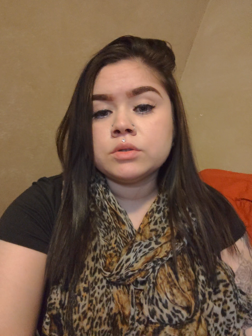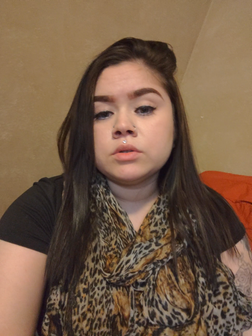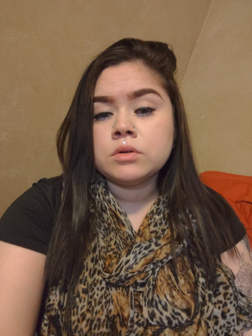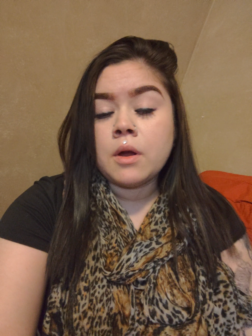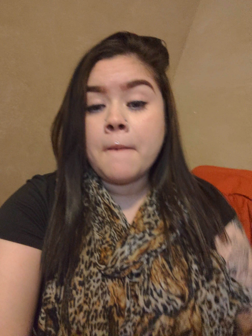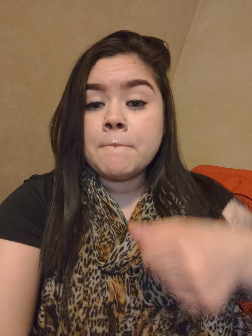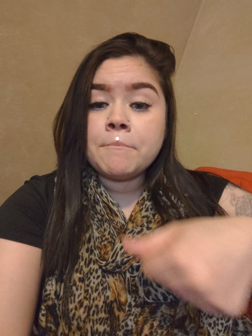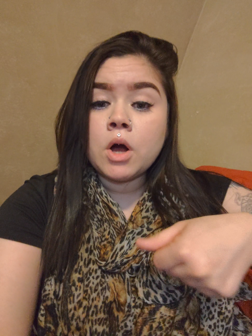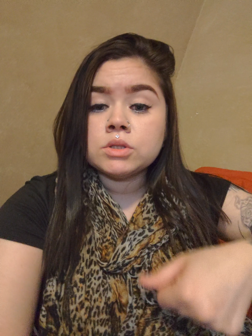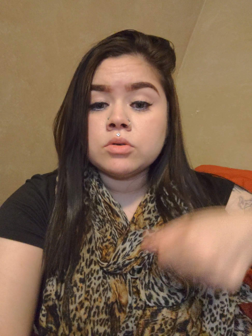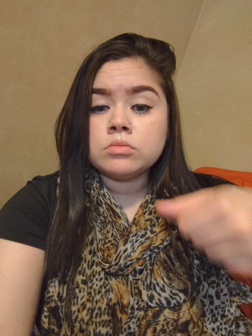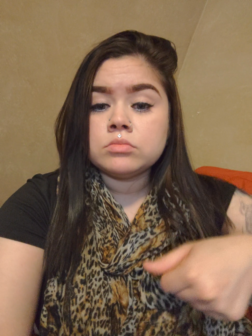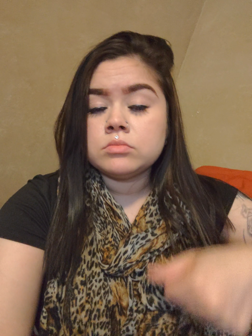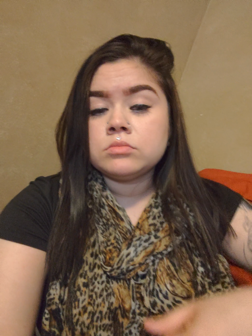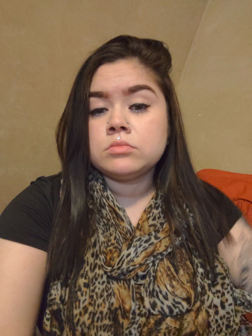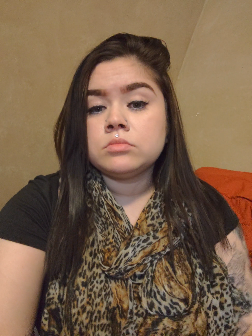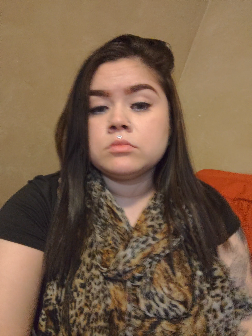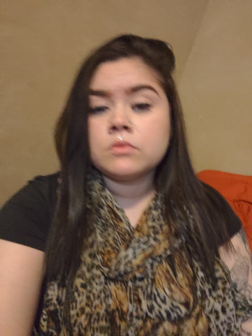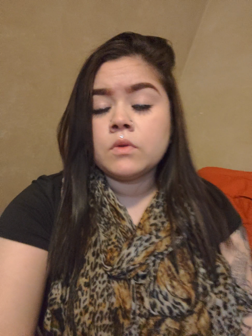puzzle